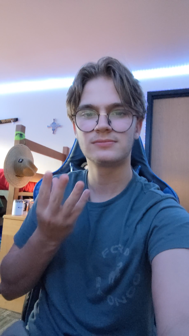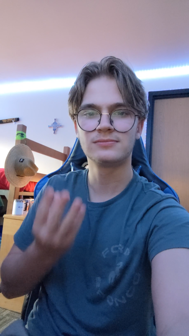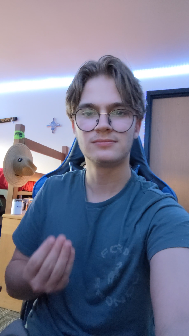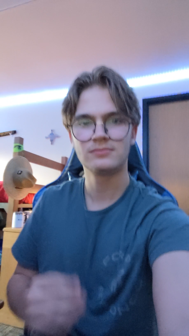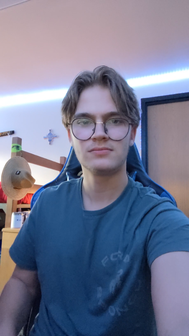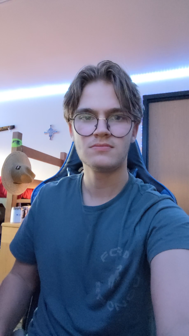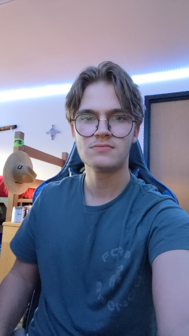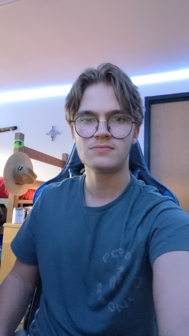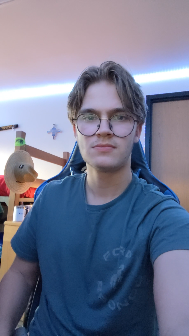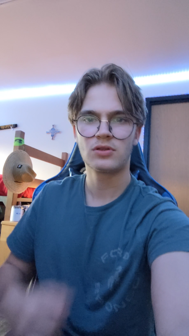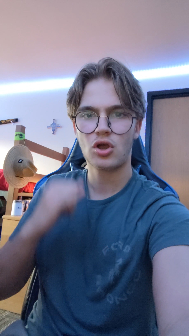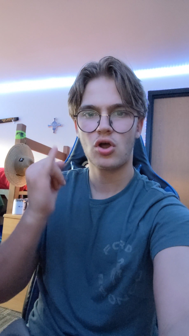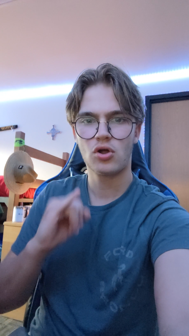draw